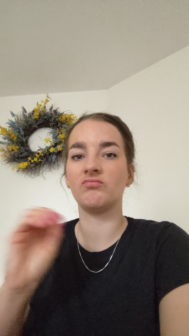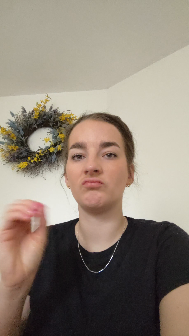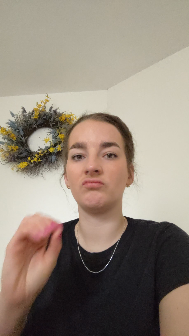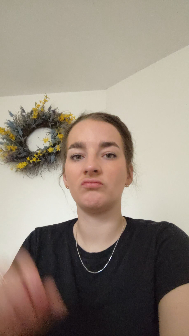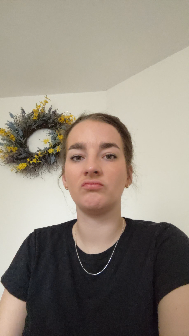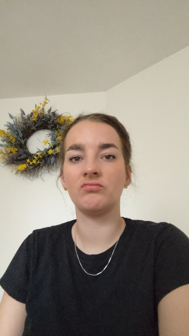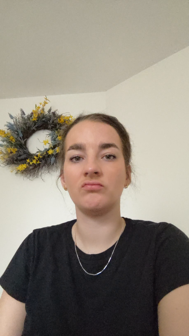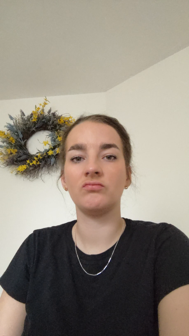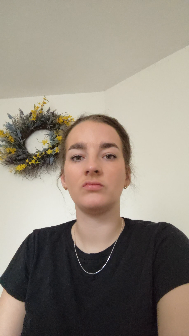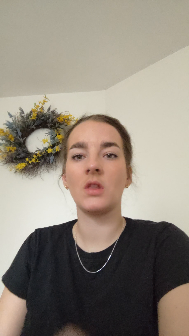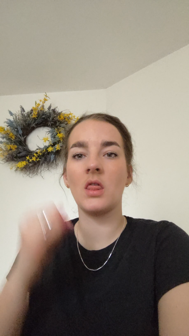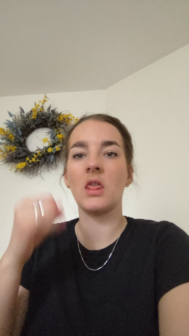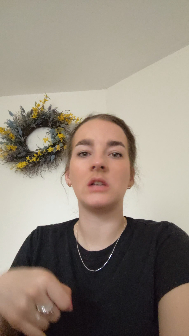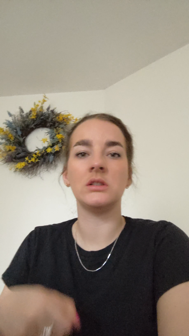last